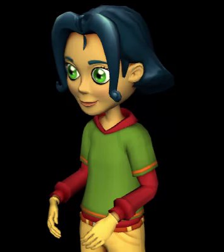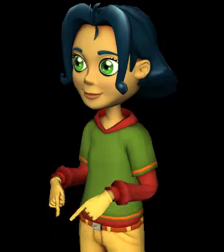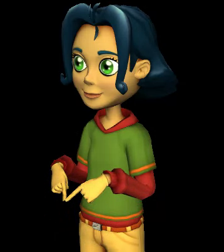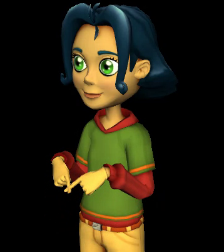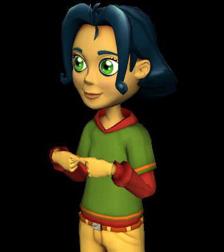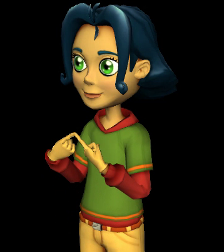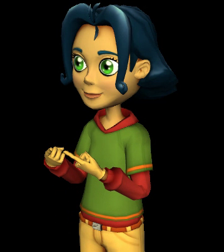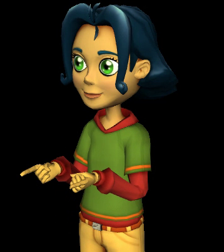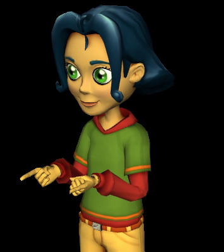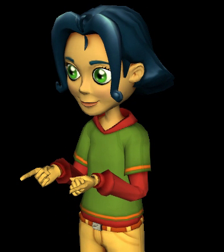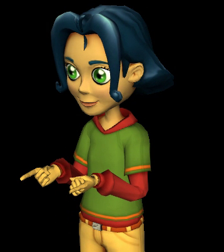يذهب